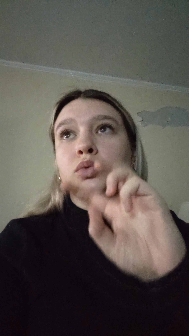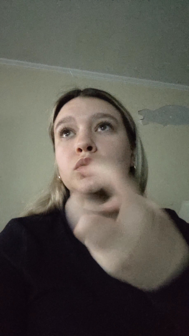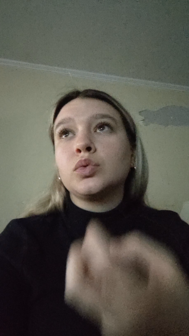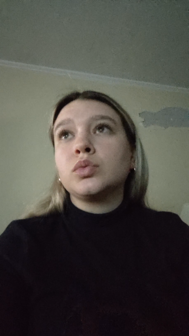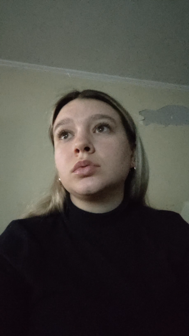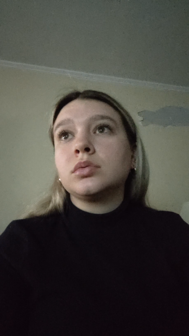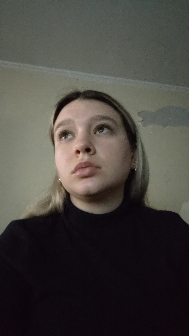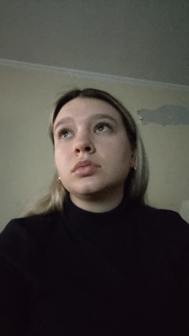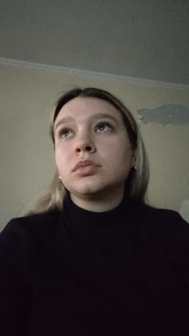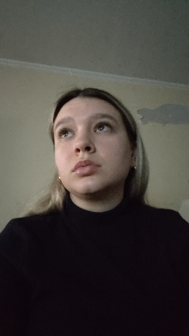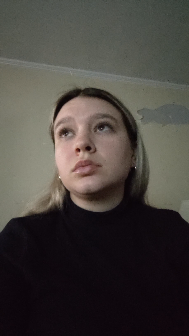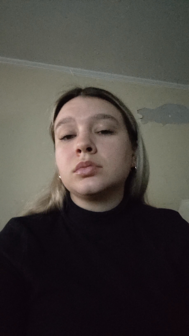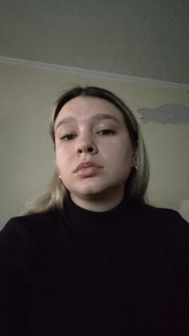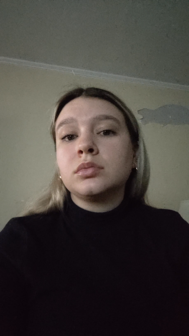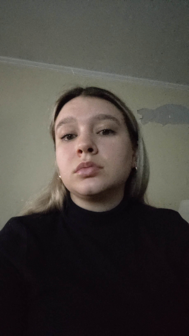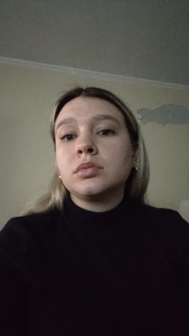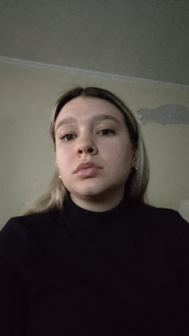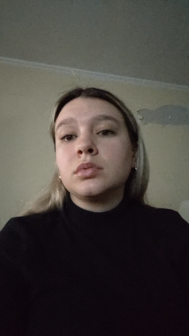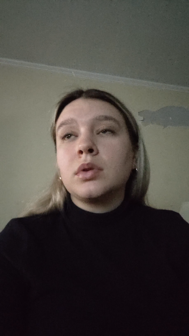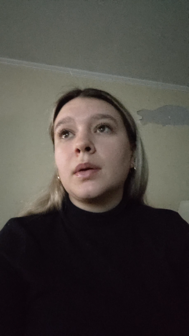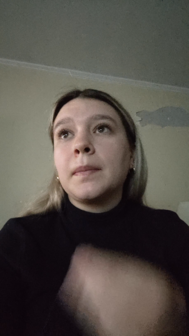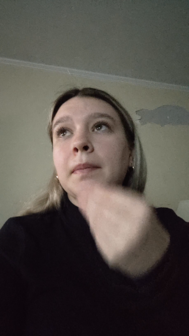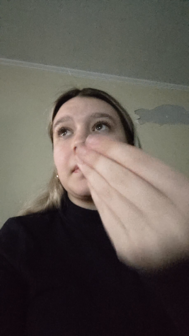buy